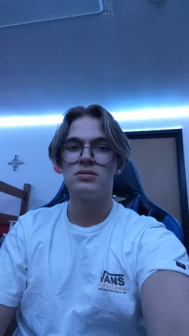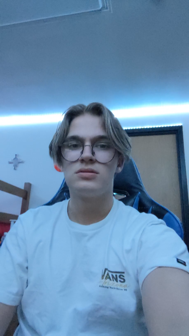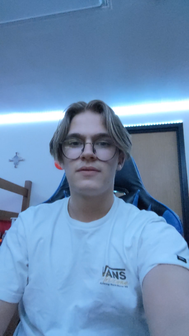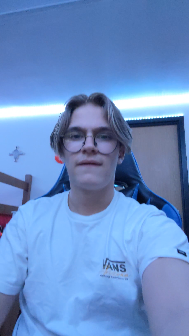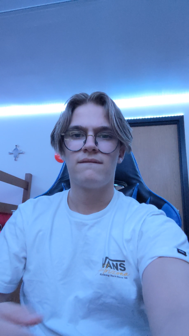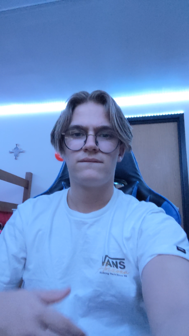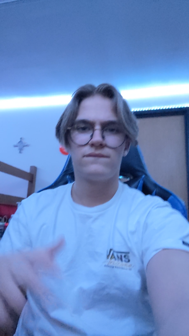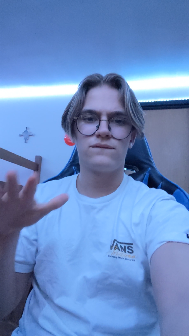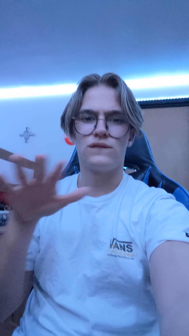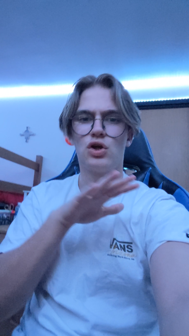full